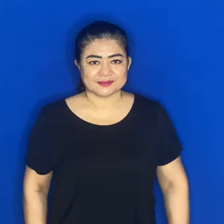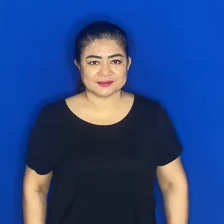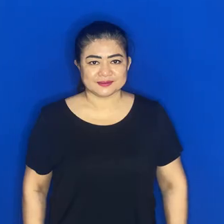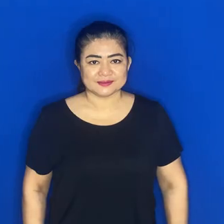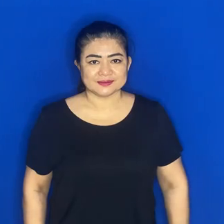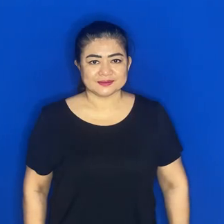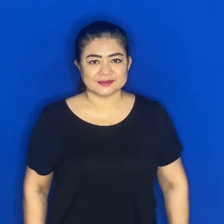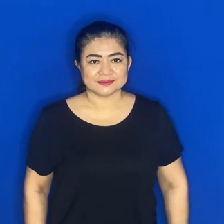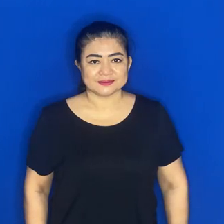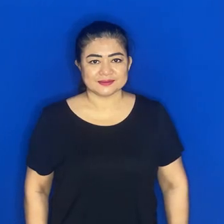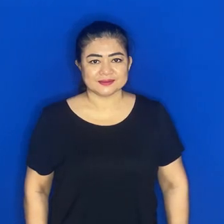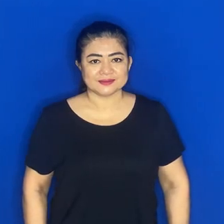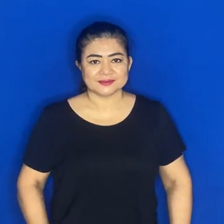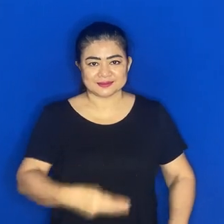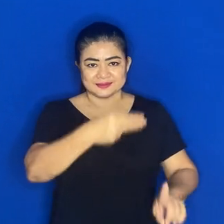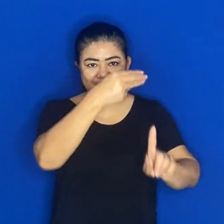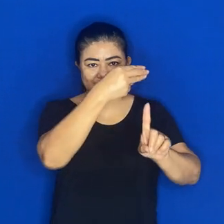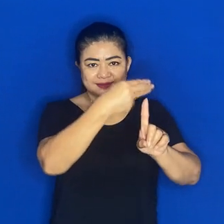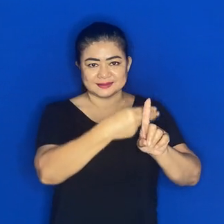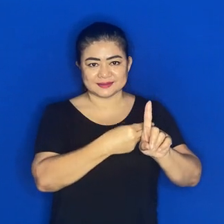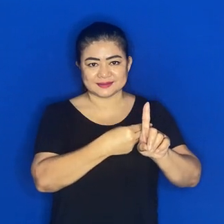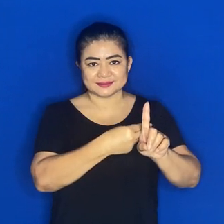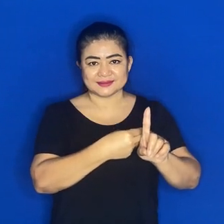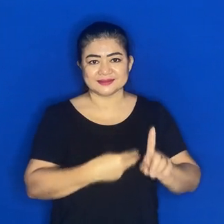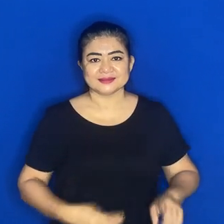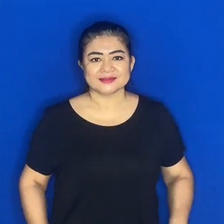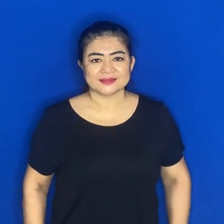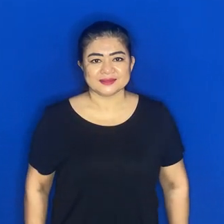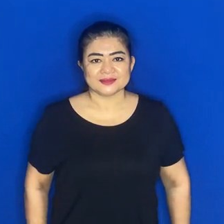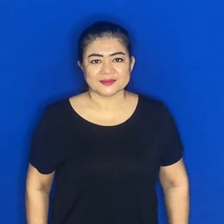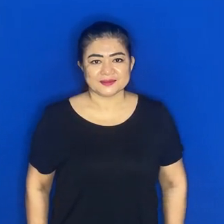march